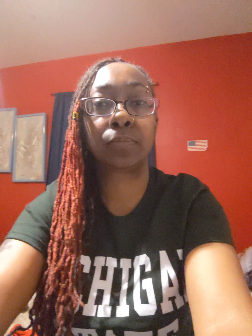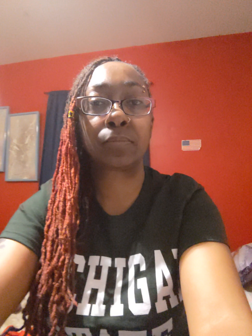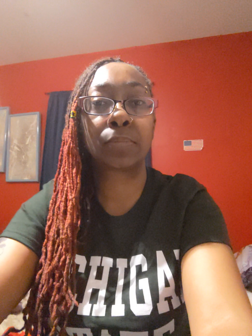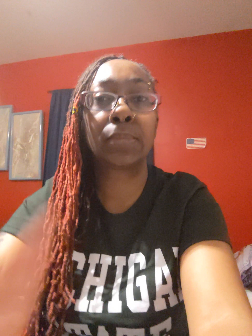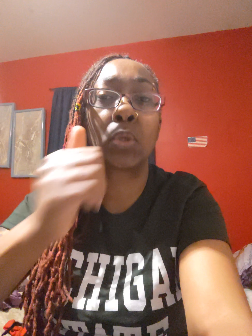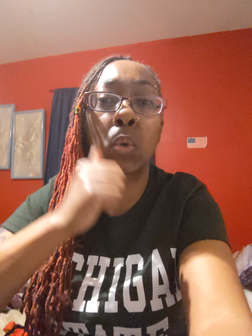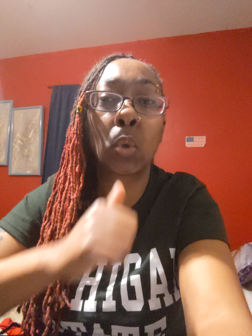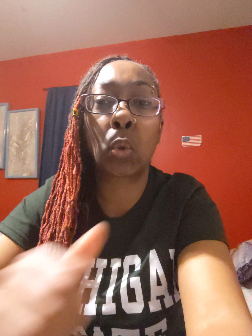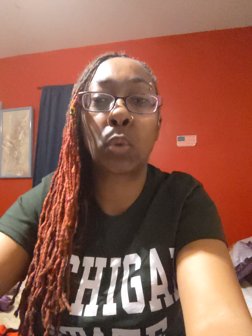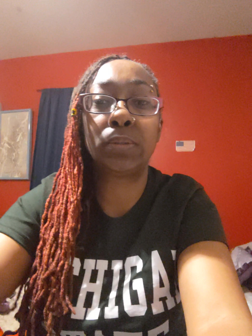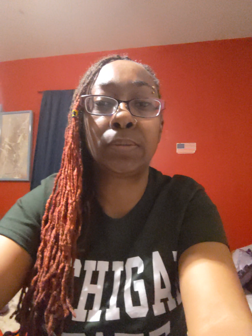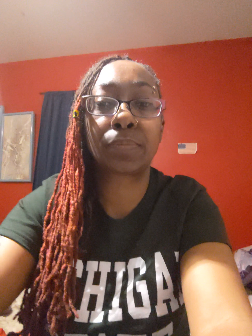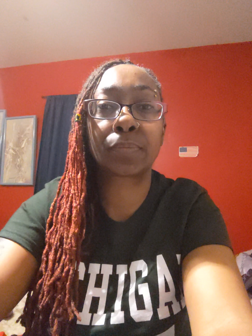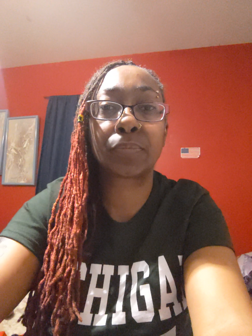girl